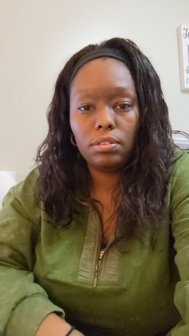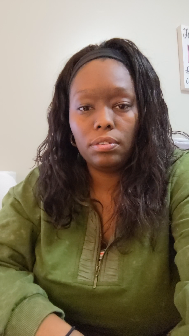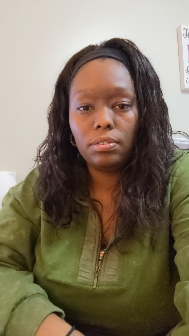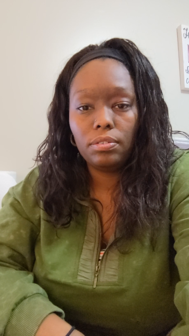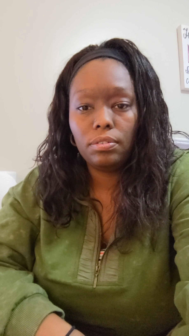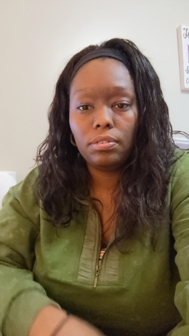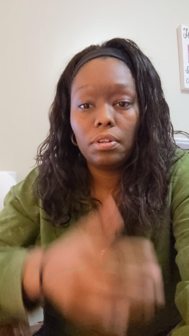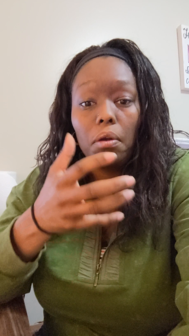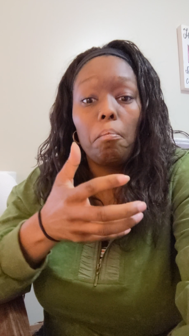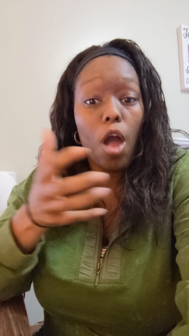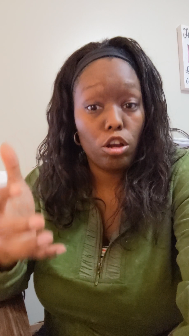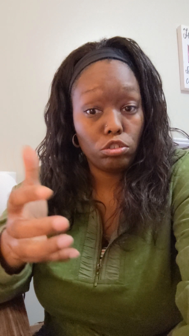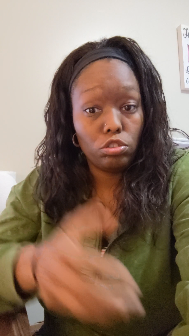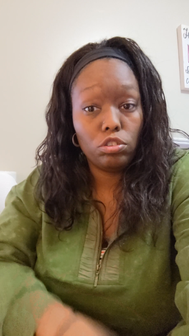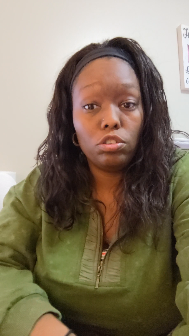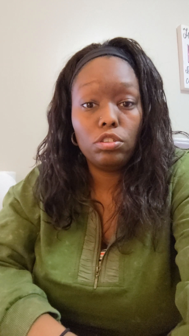much